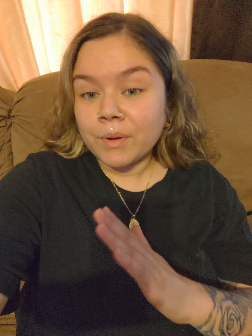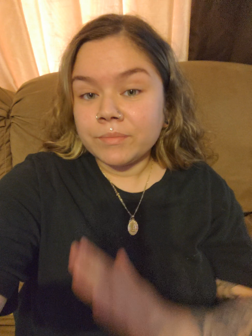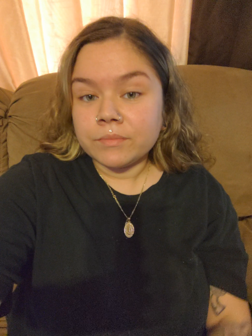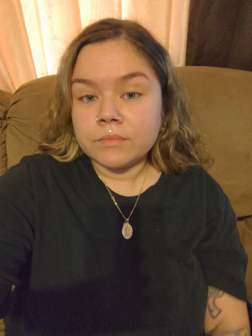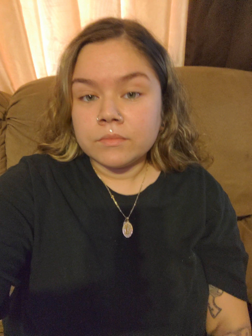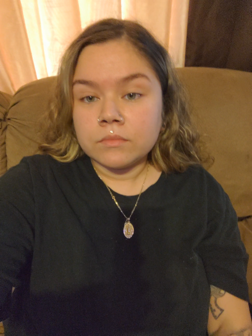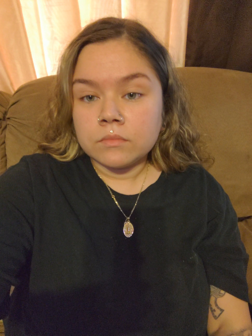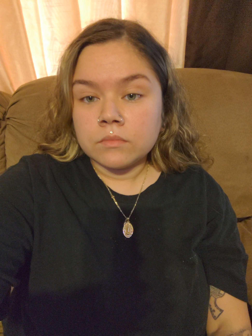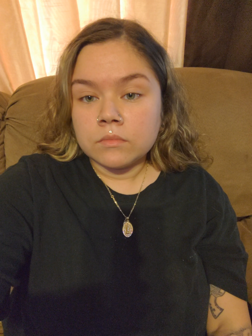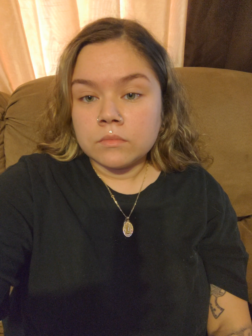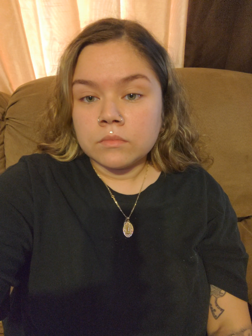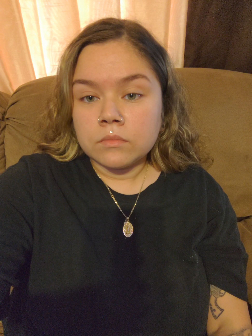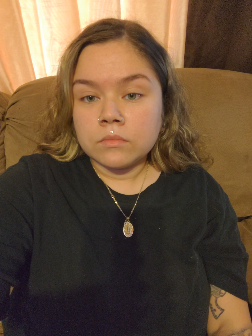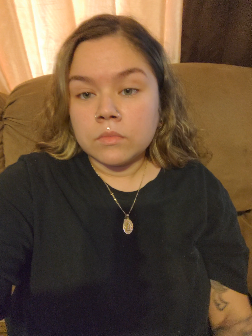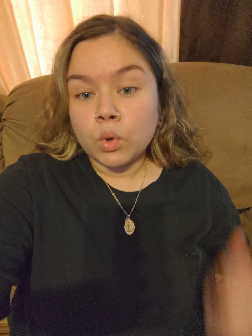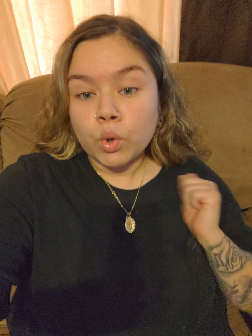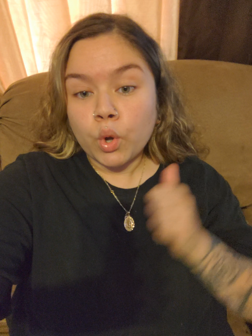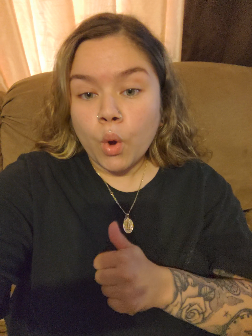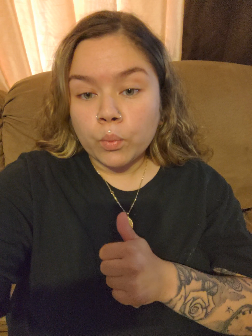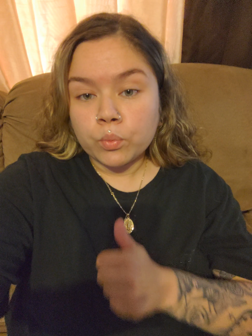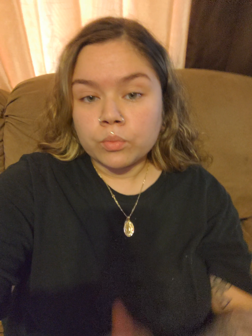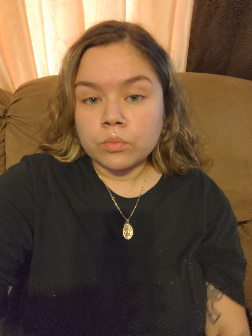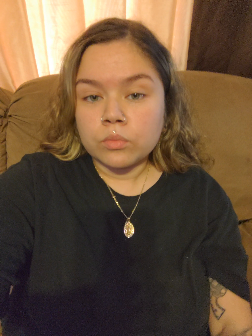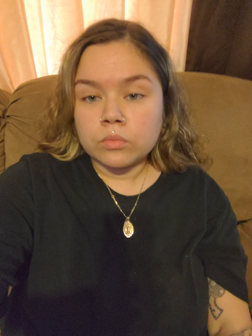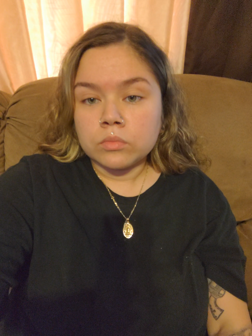coats